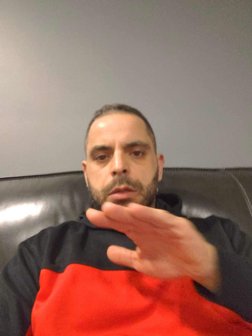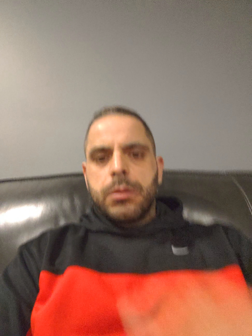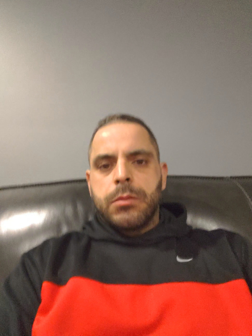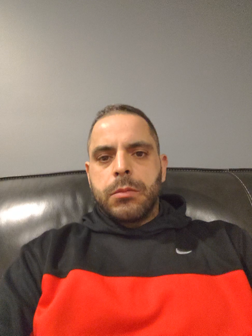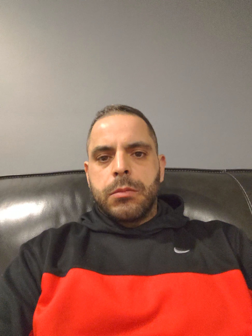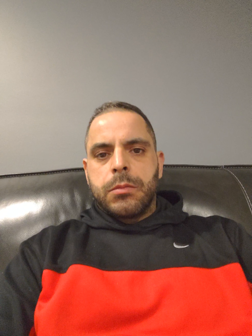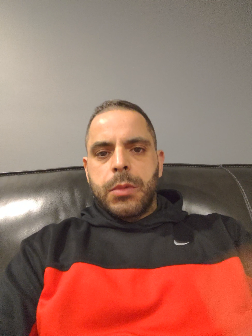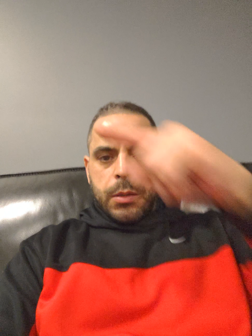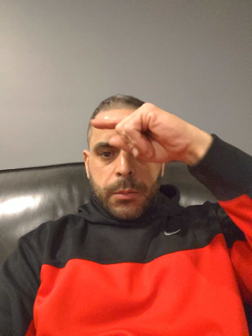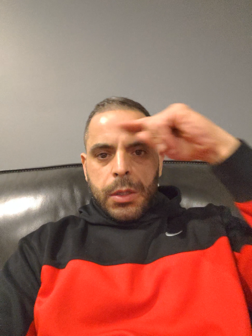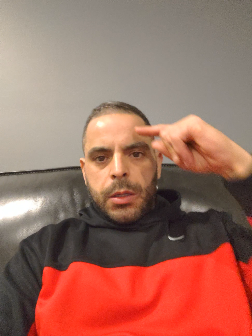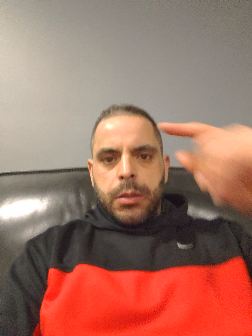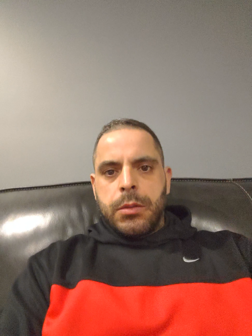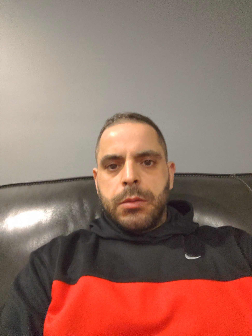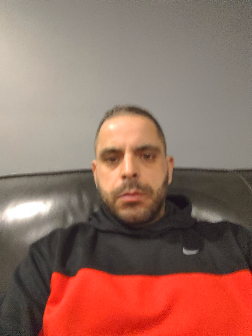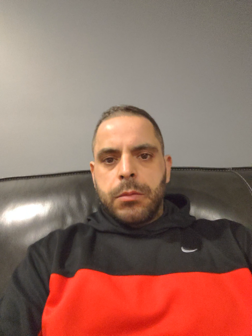black